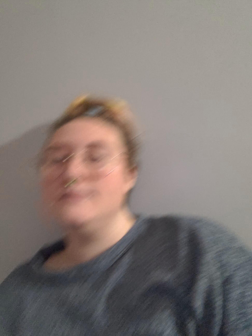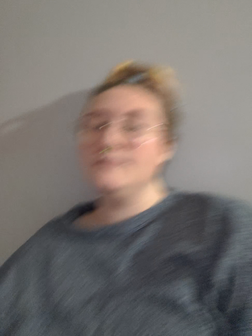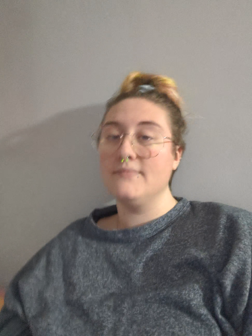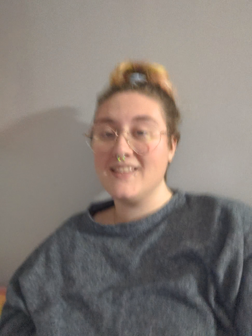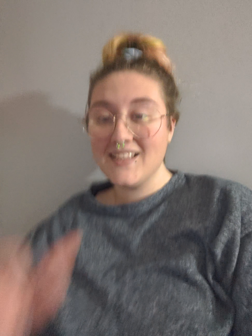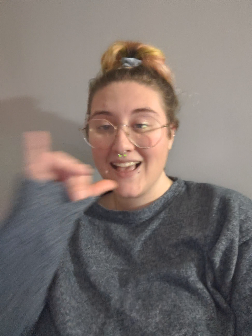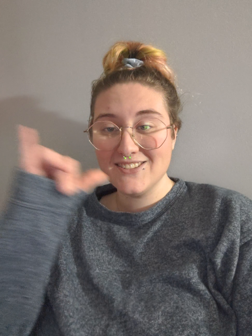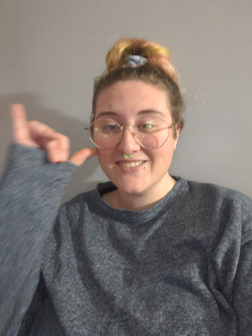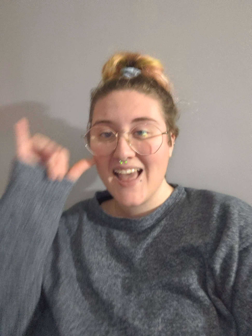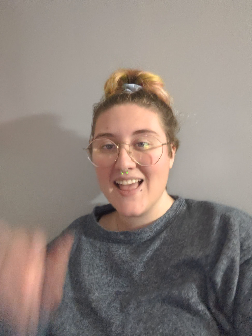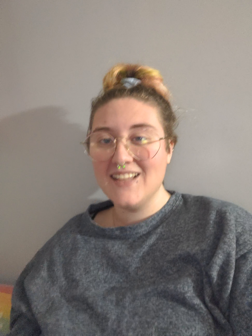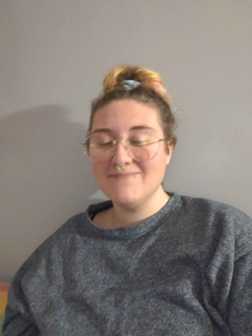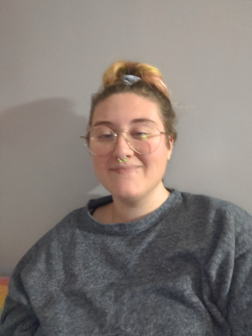yesterday